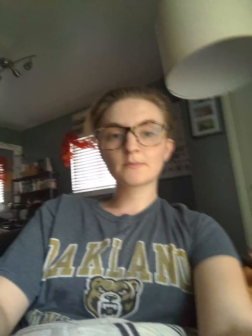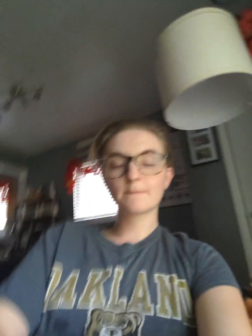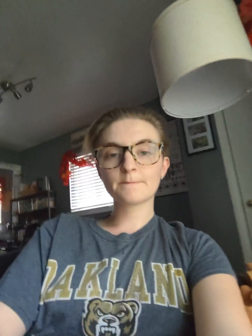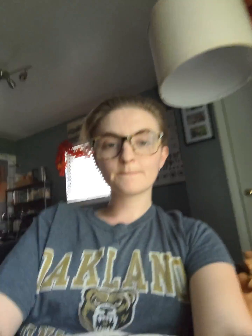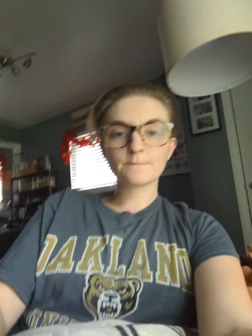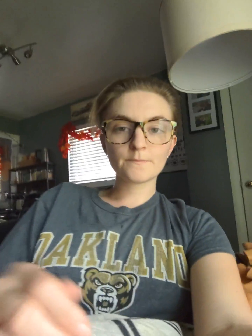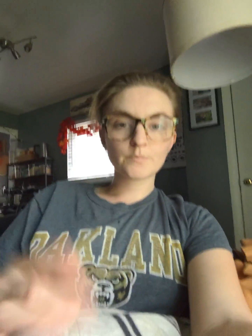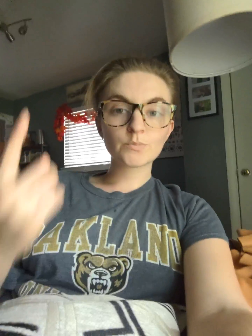day